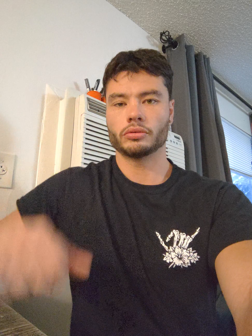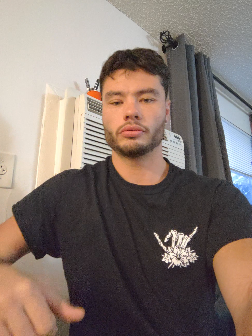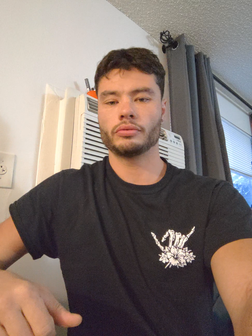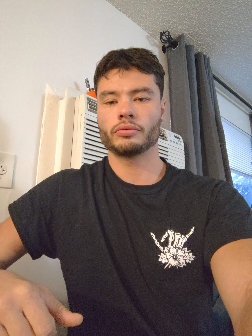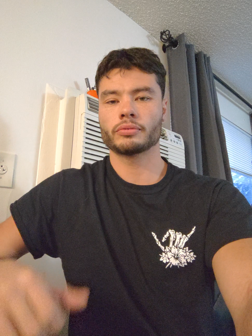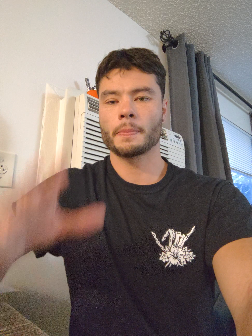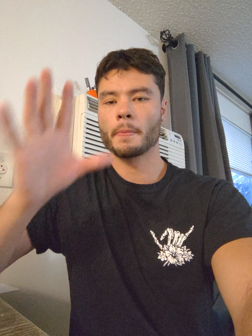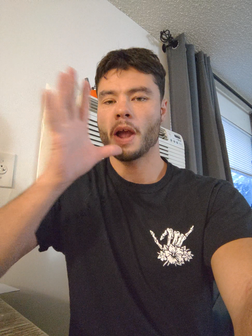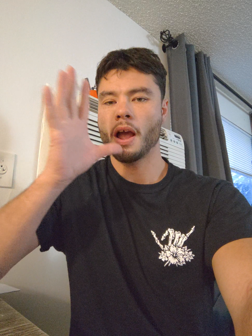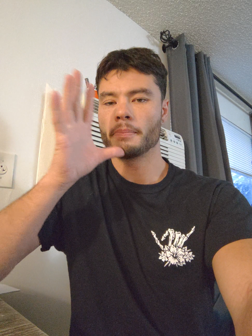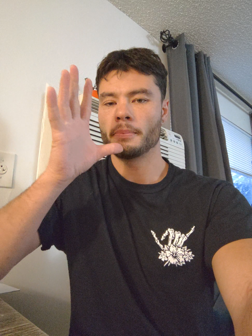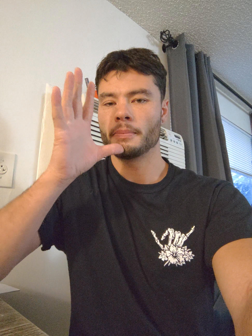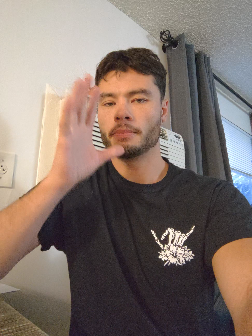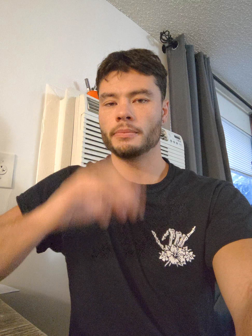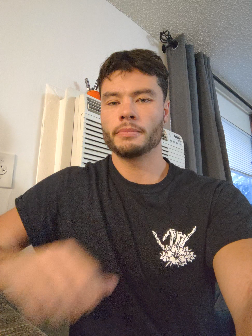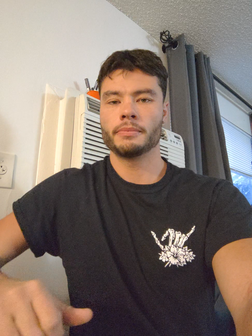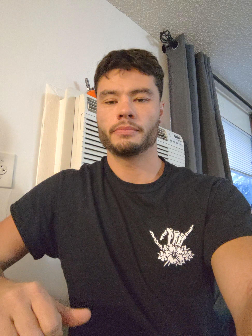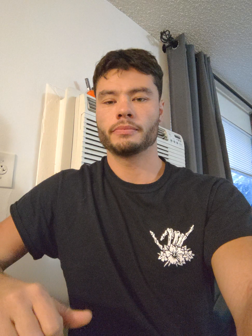mom